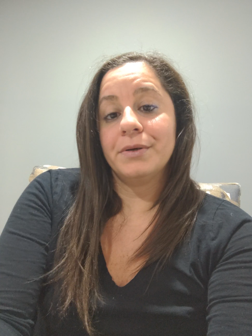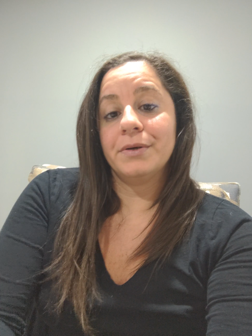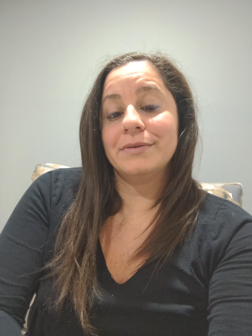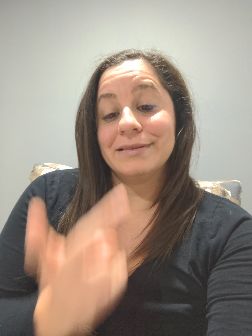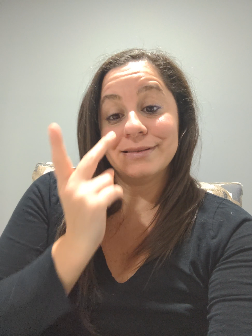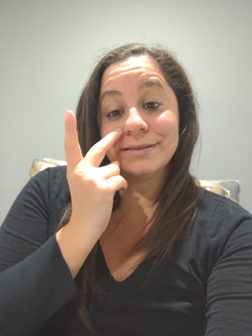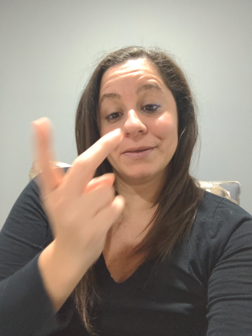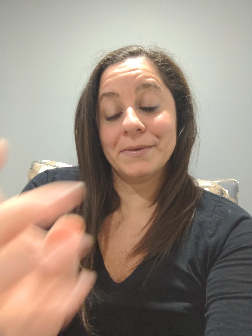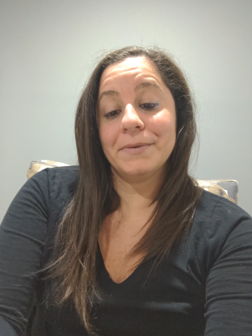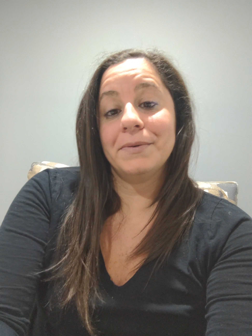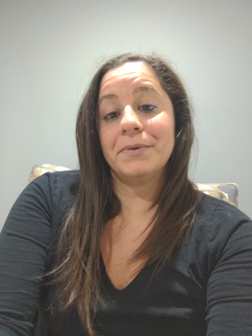see